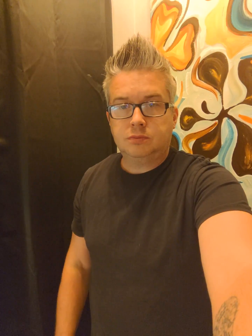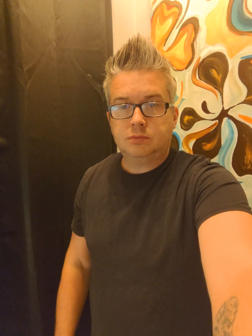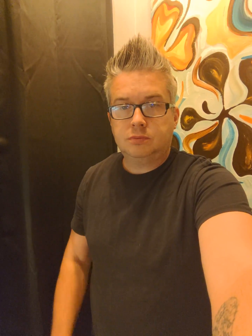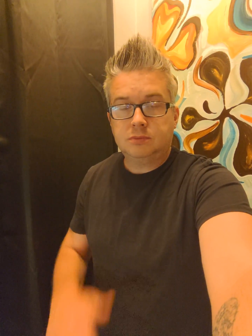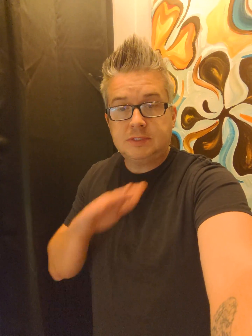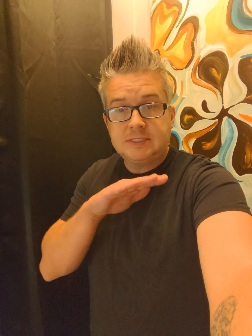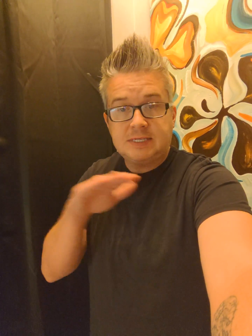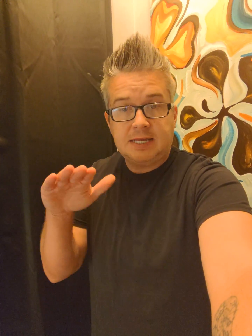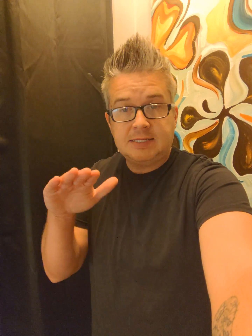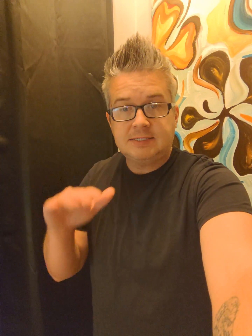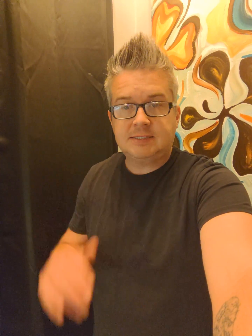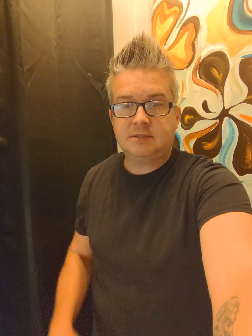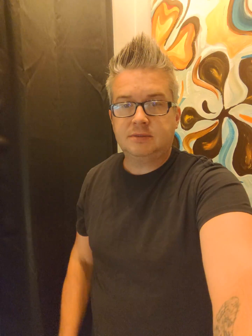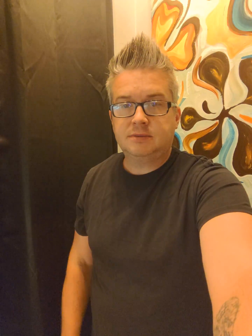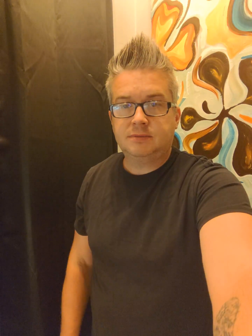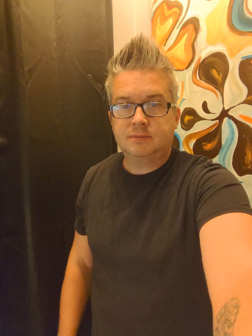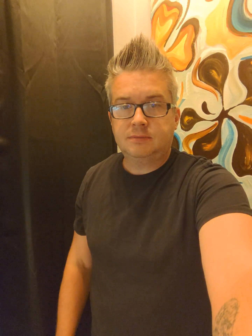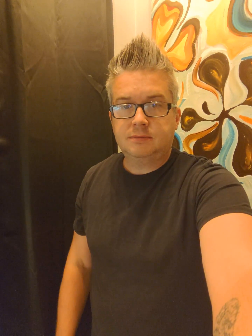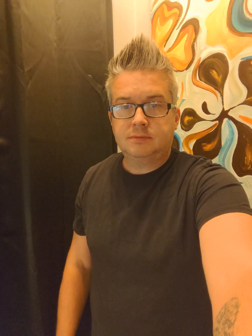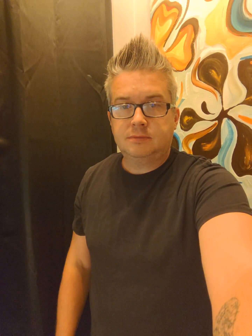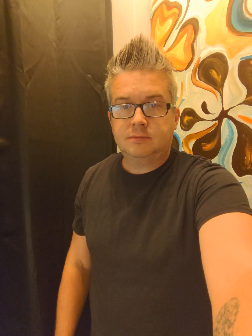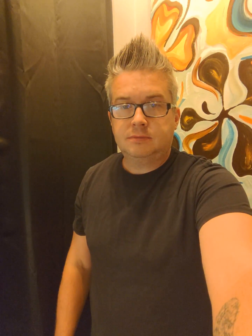nice